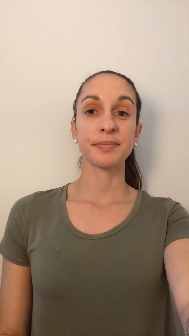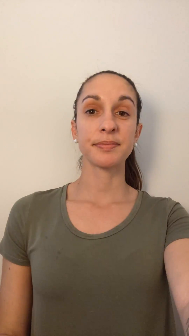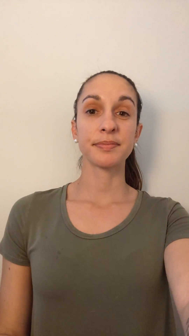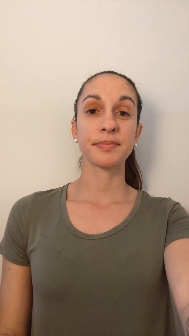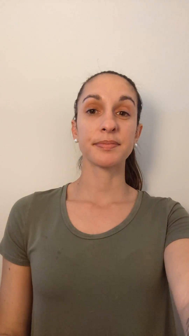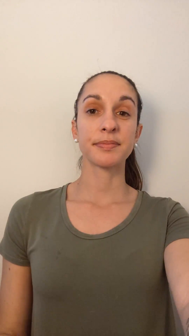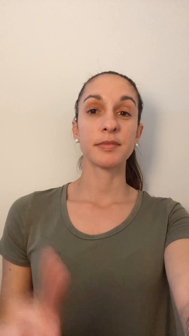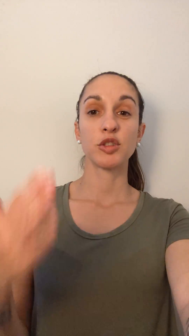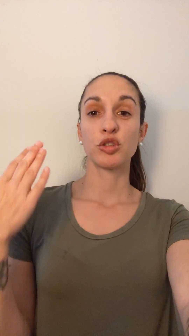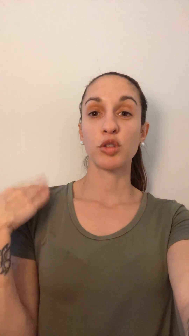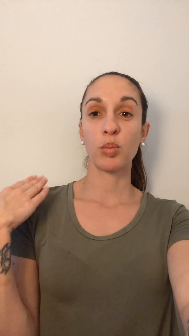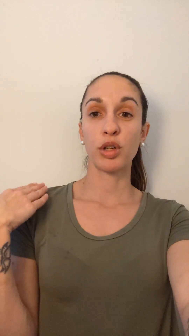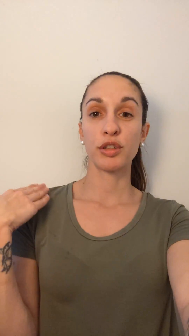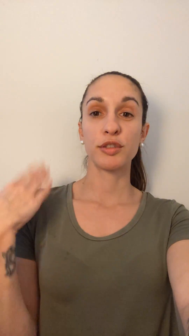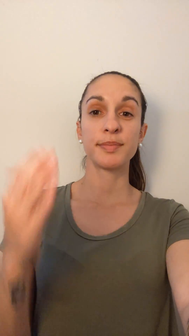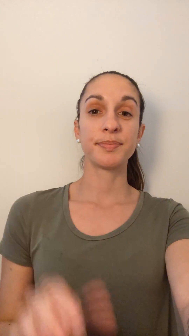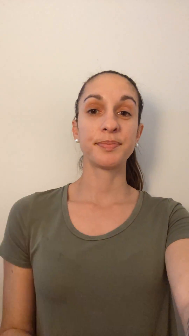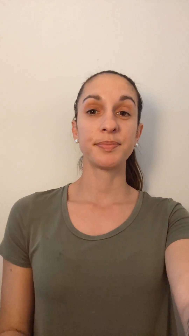shoulder